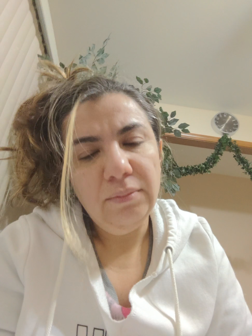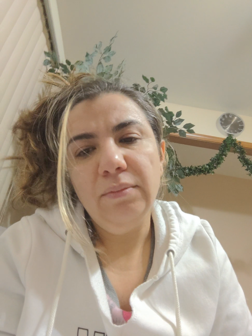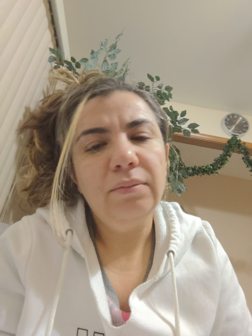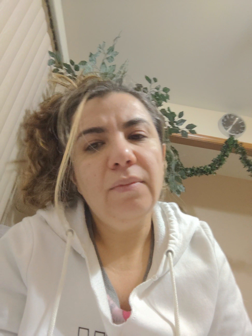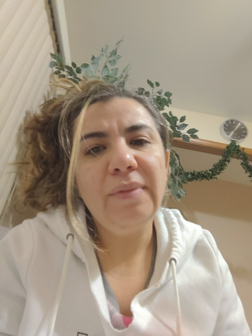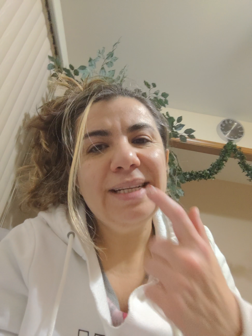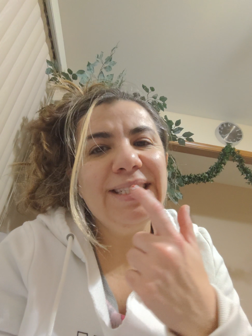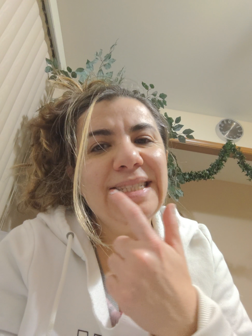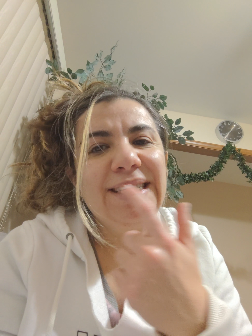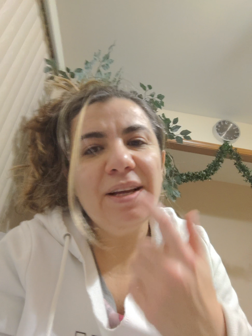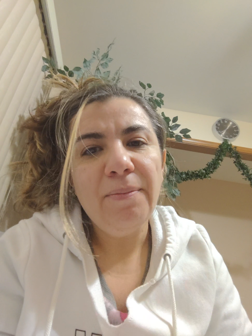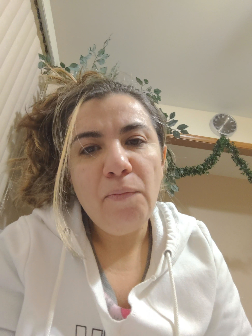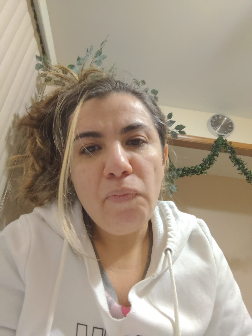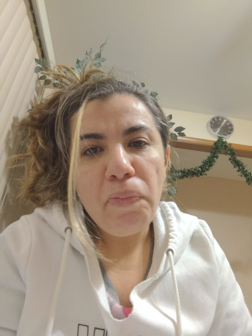tooth